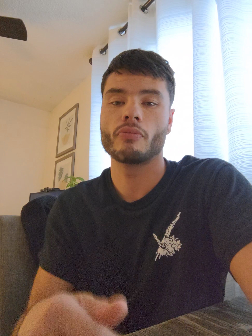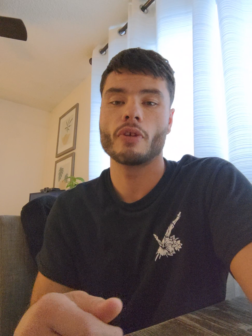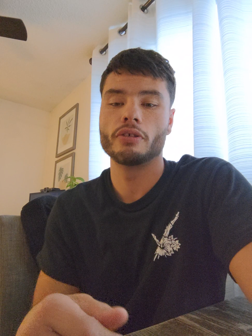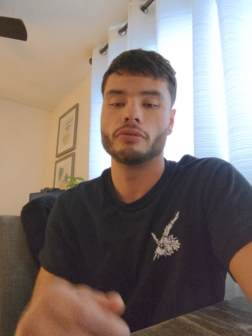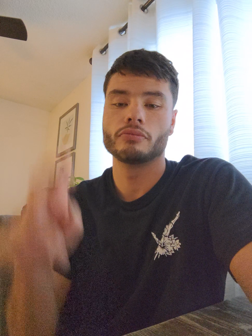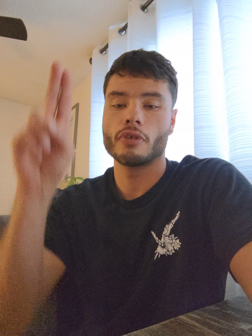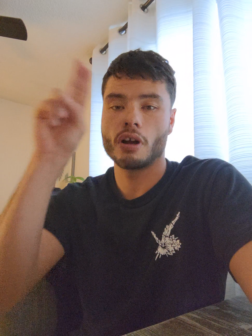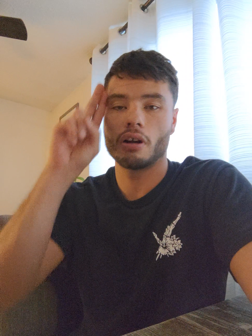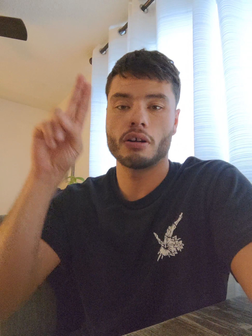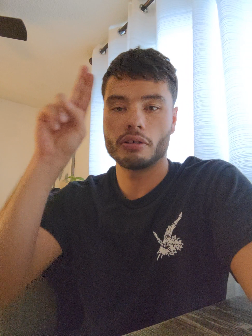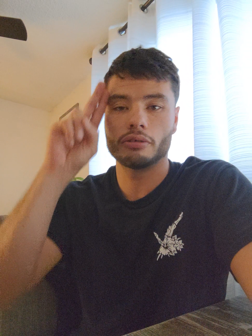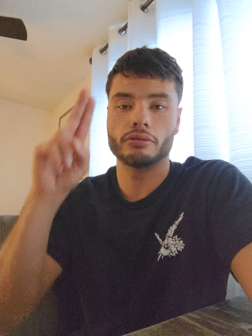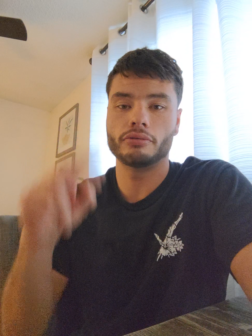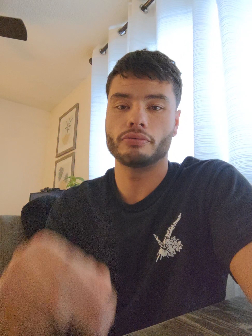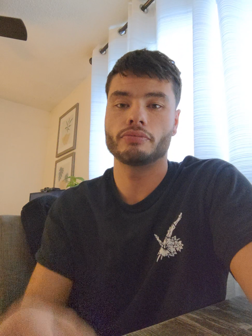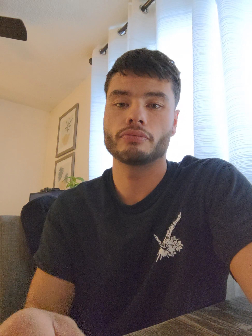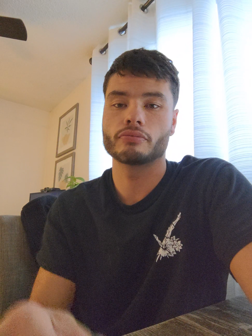uncle